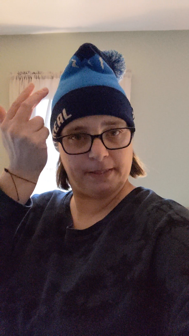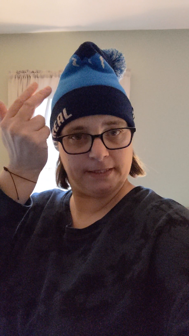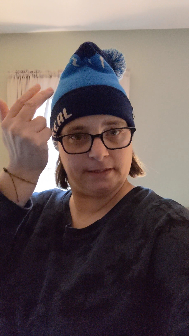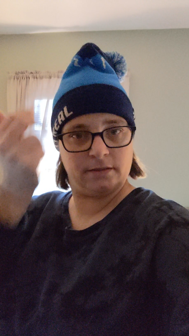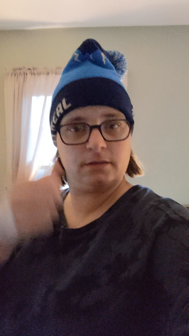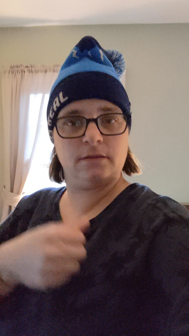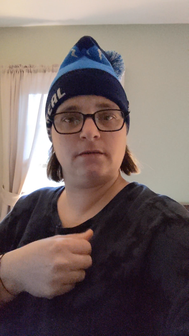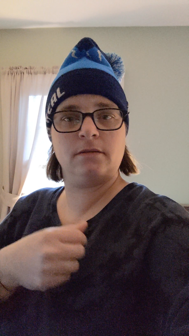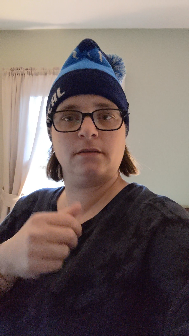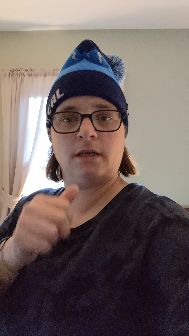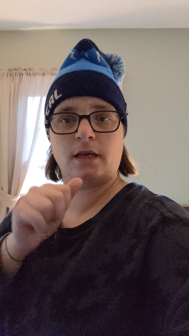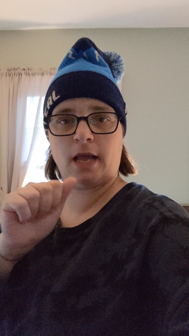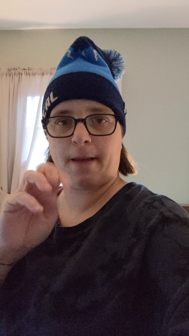am